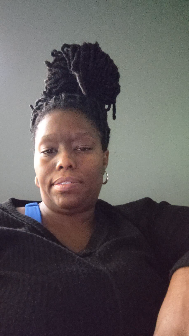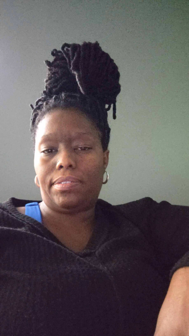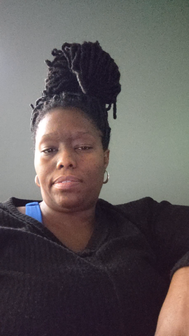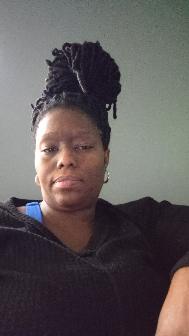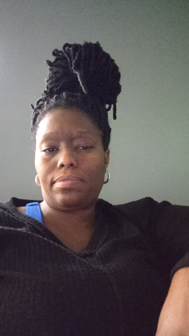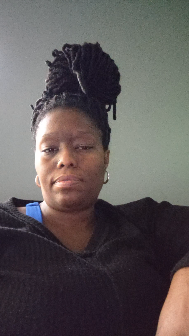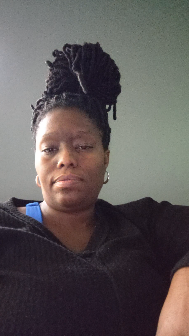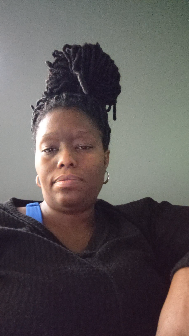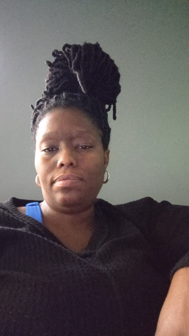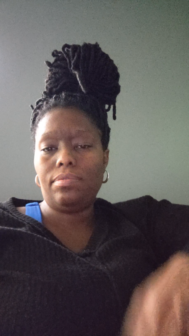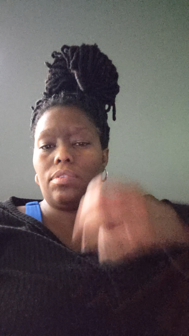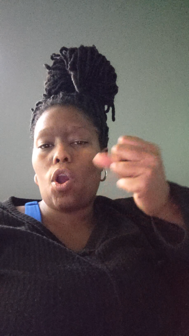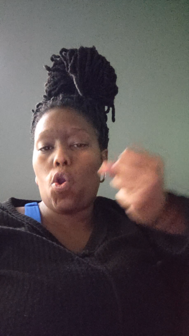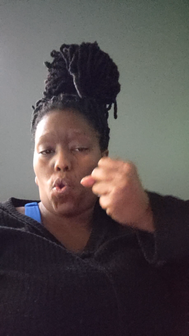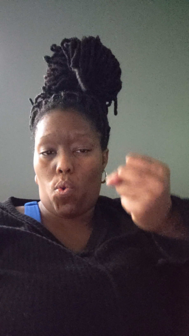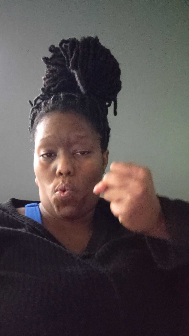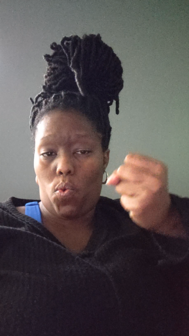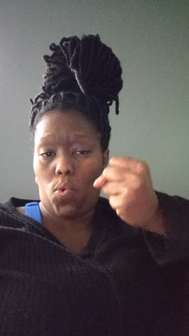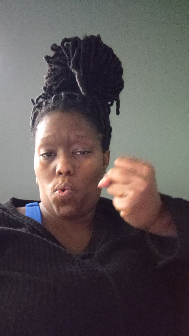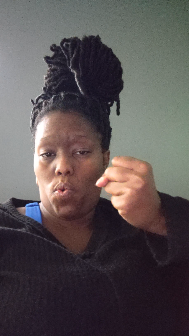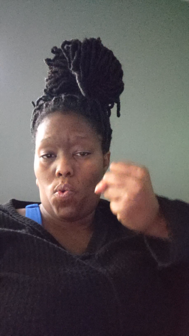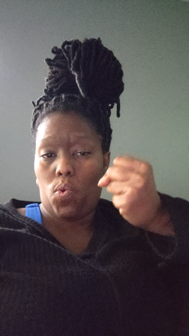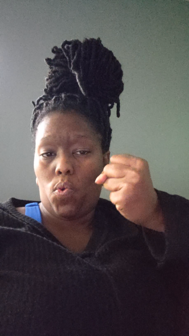hold